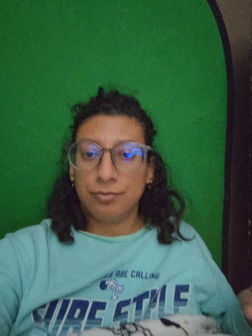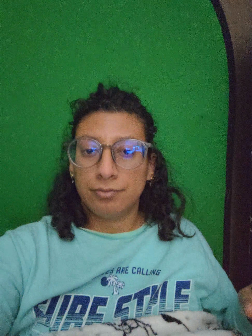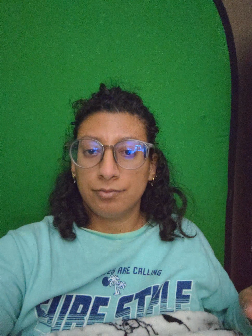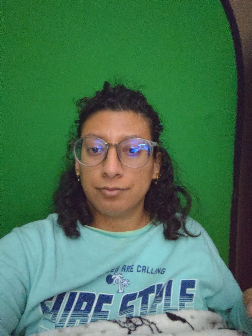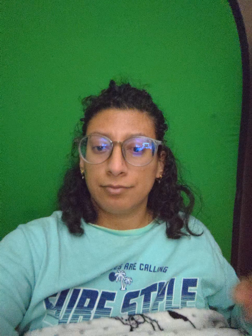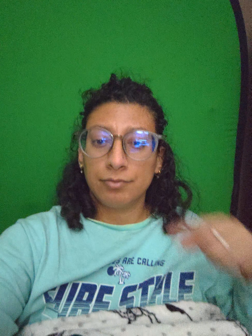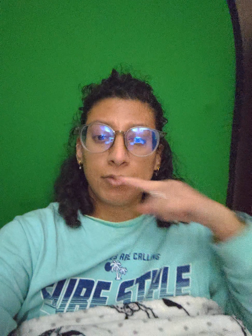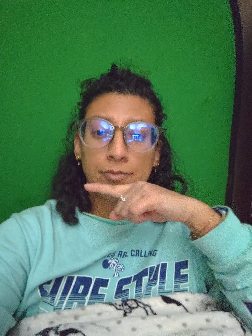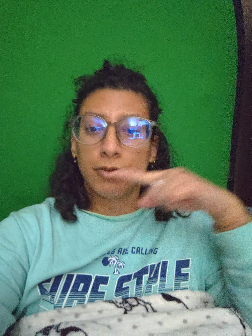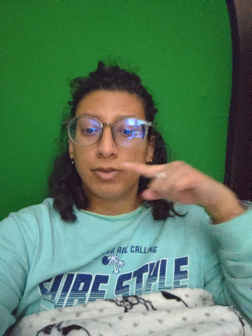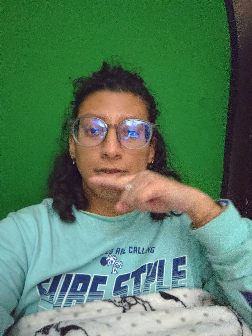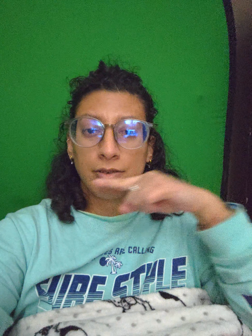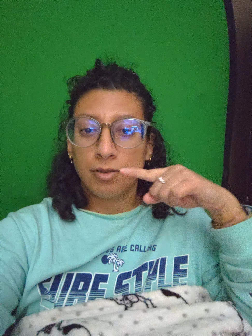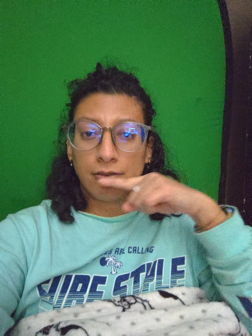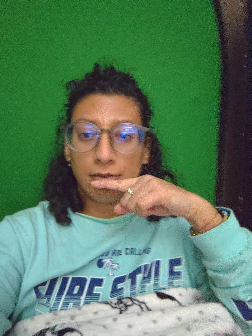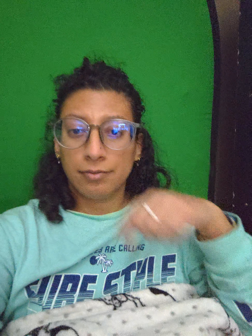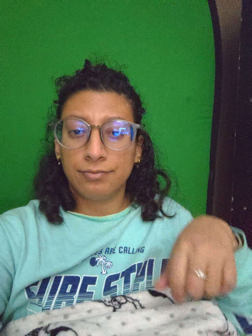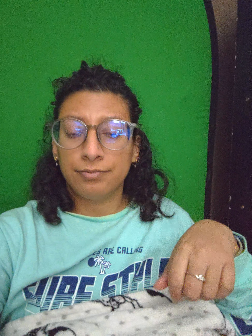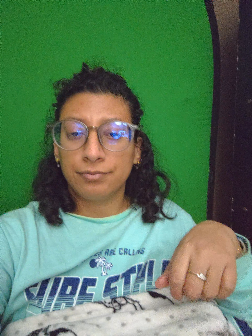toothbrush